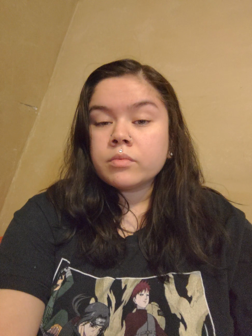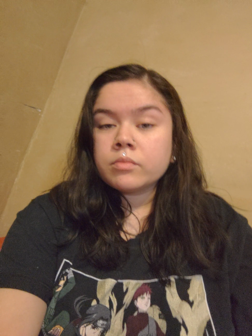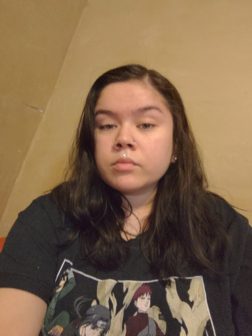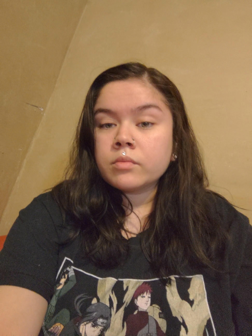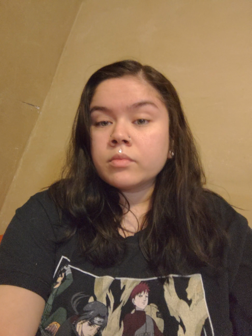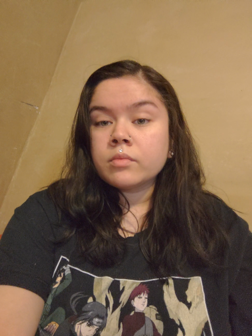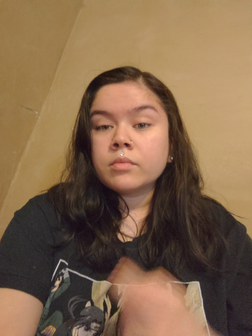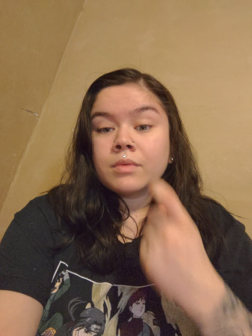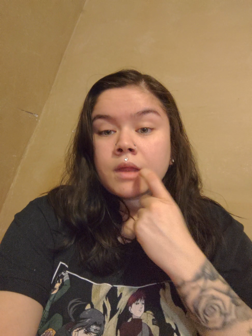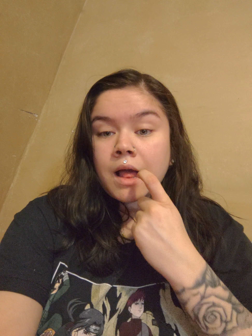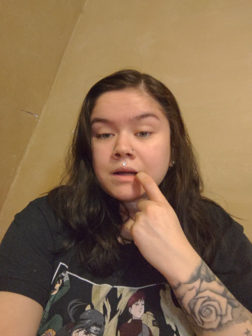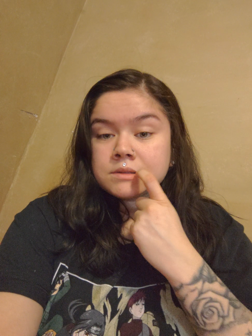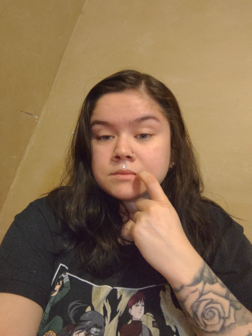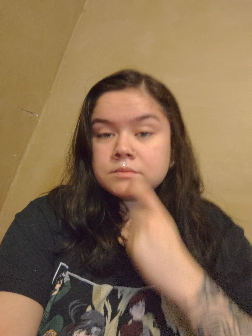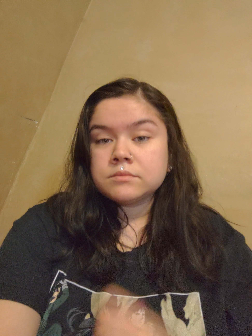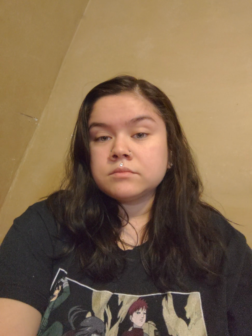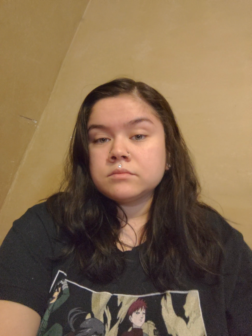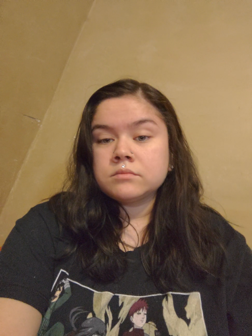window